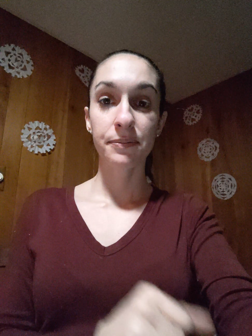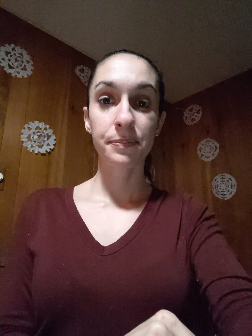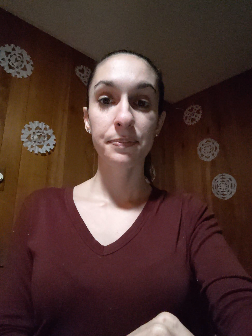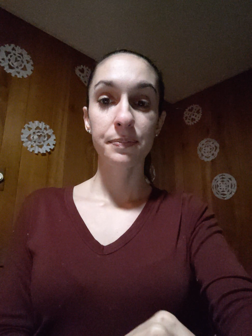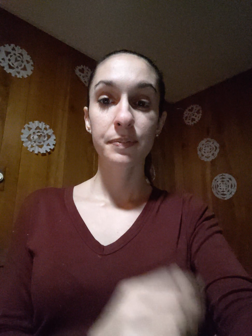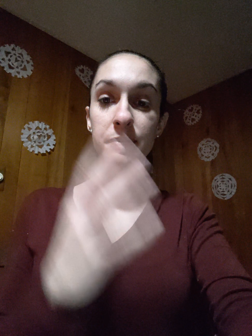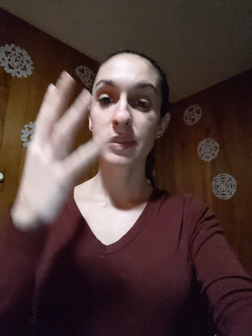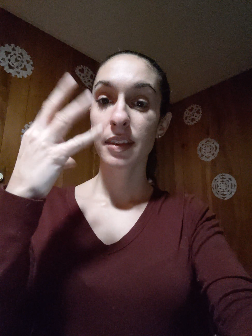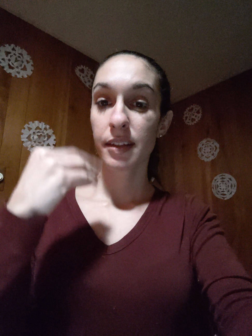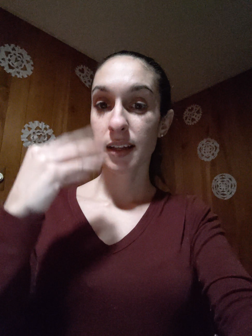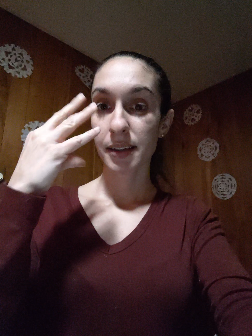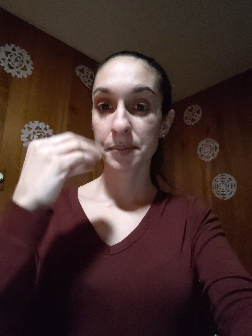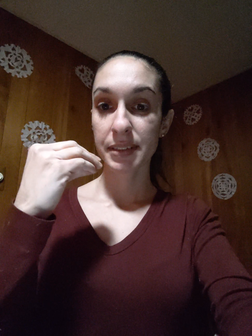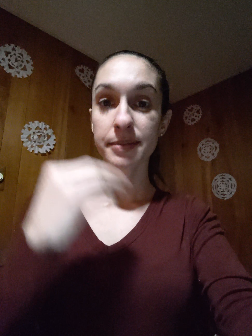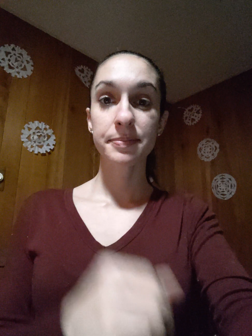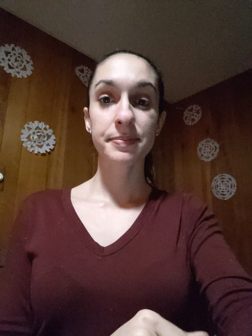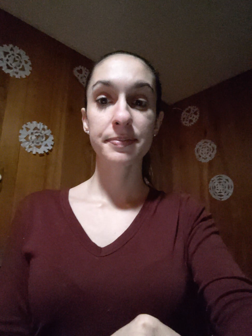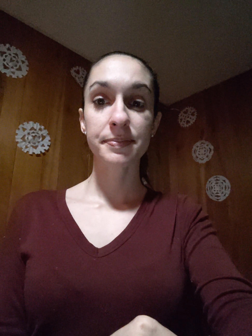sleepy